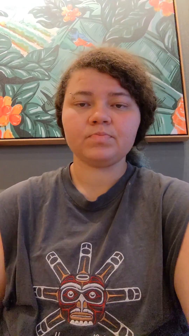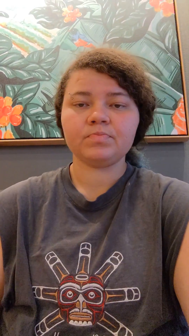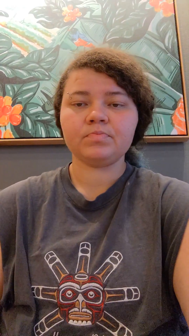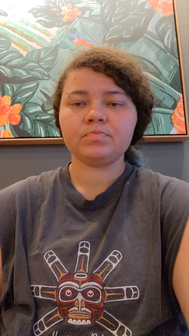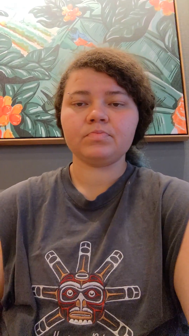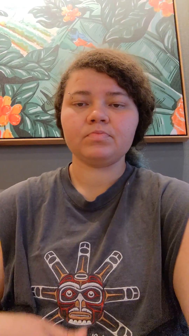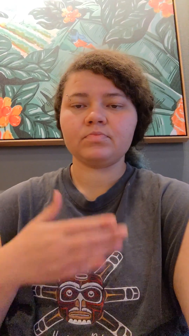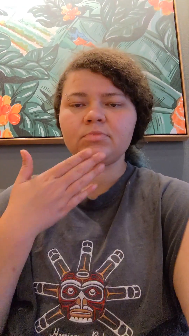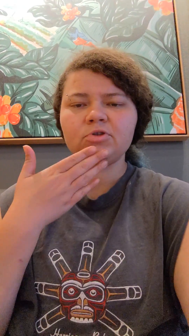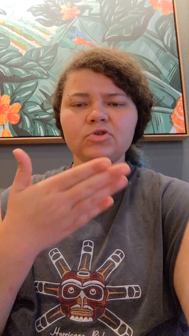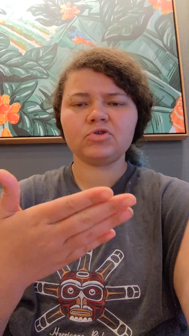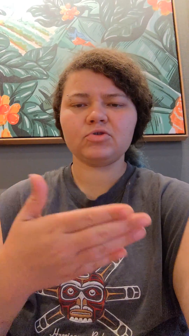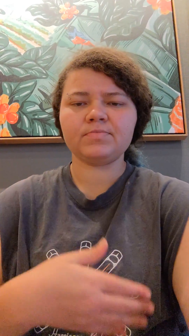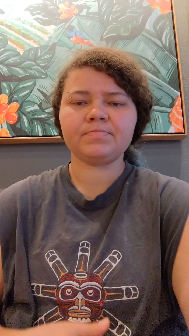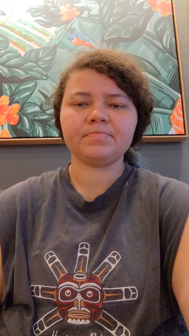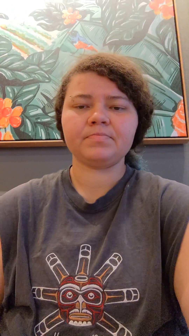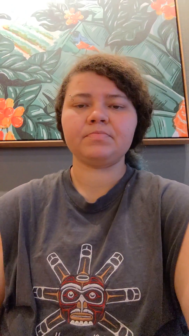good